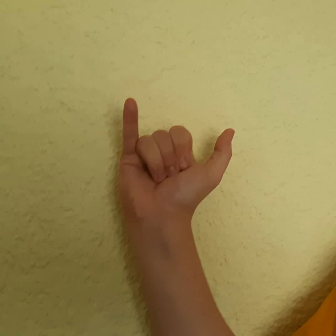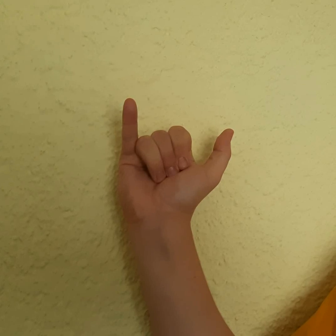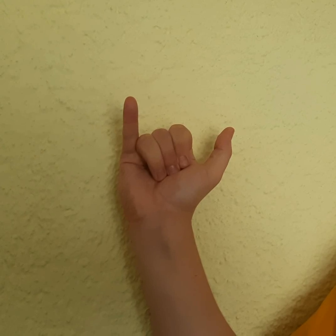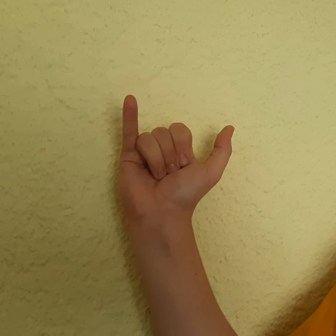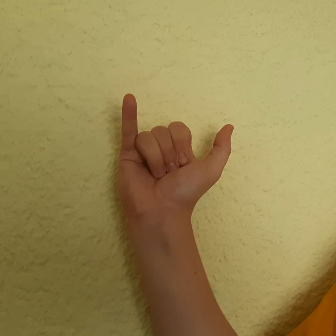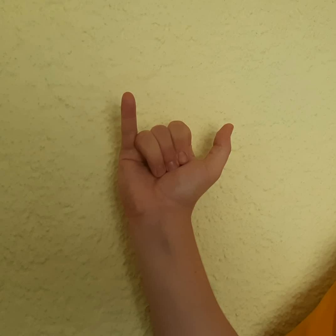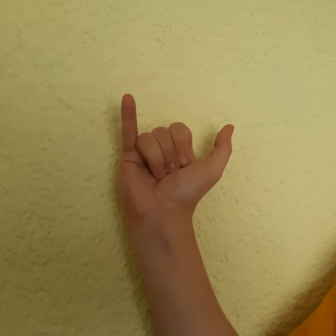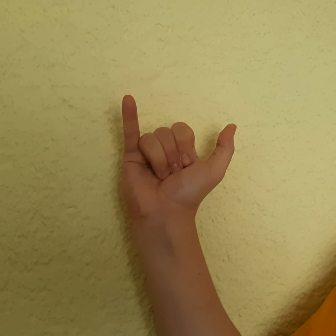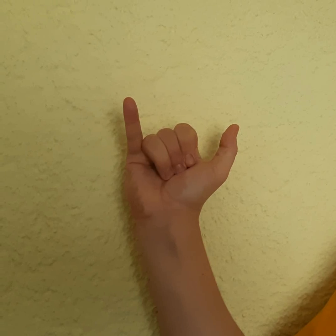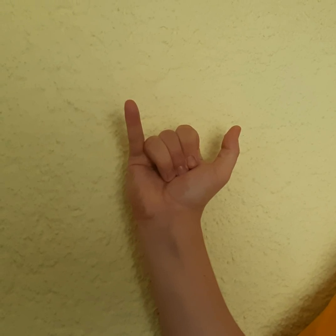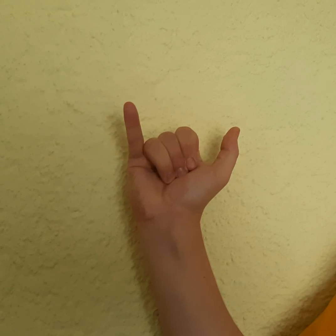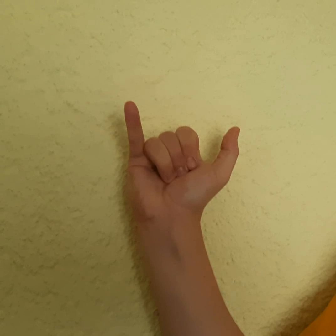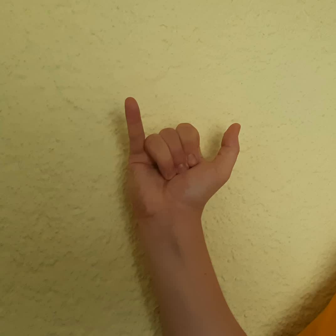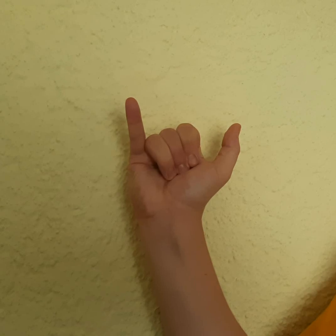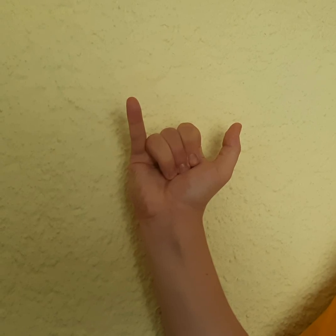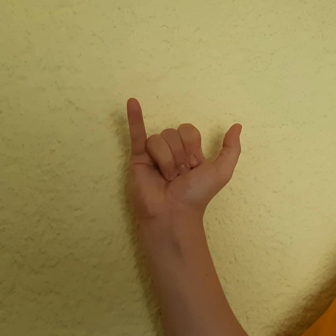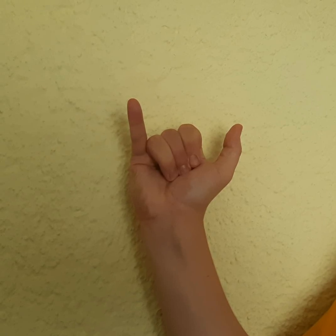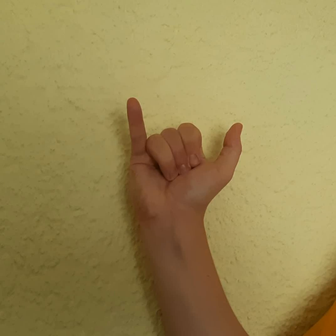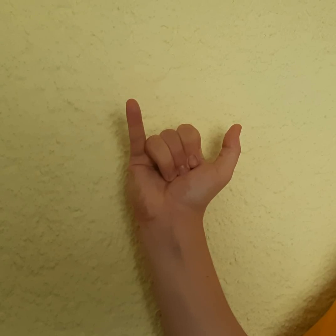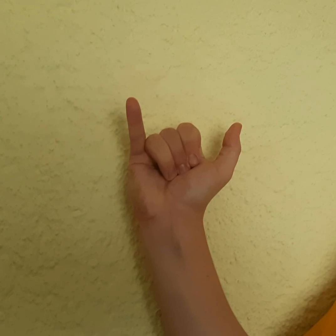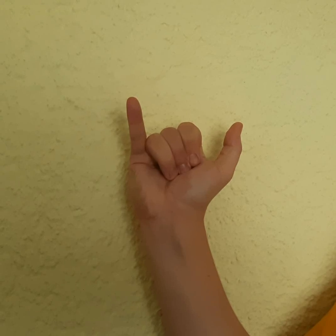У